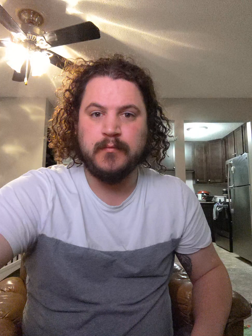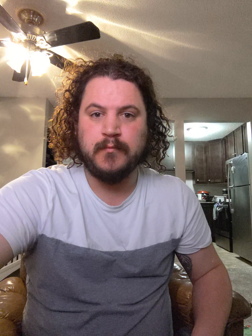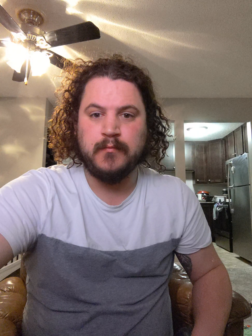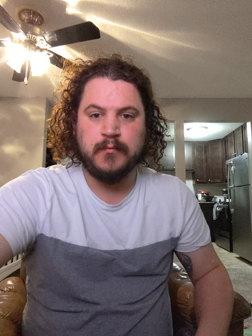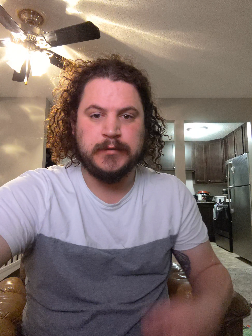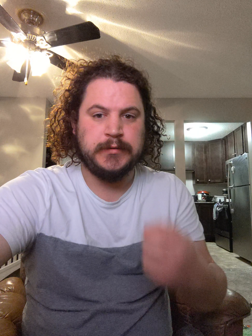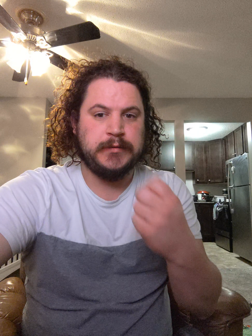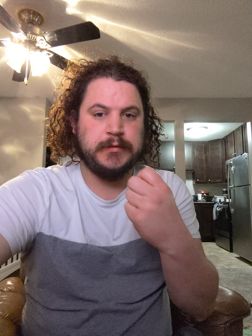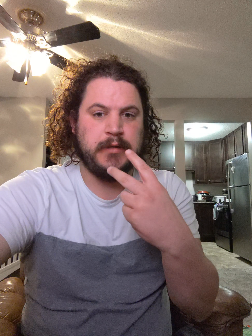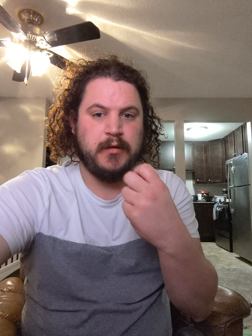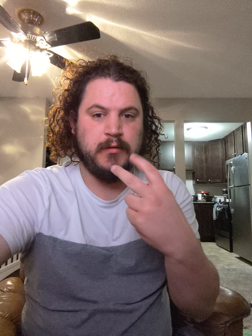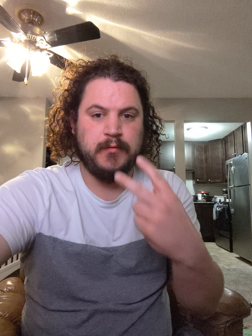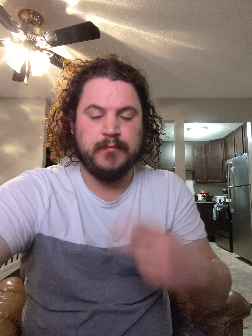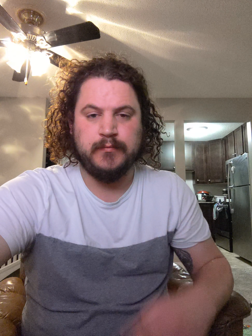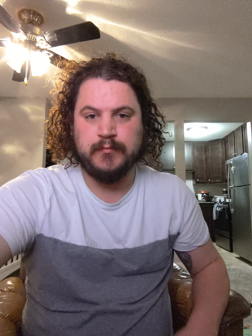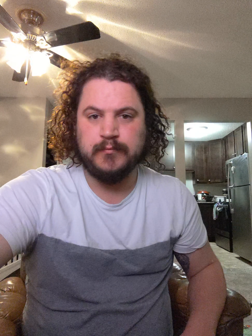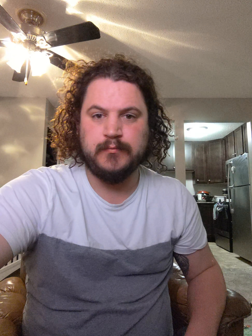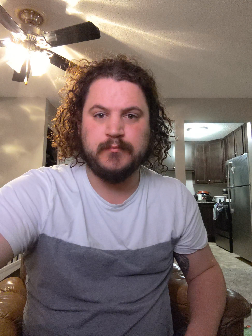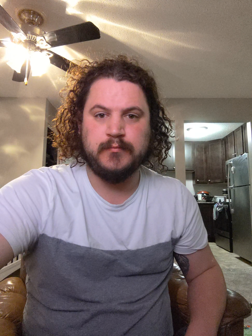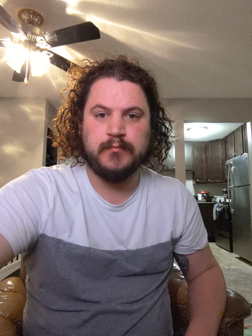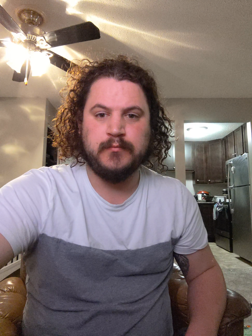snack